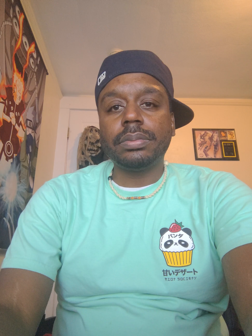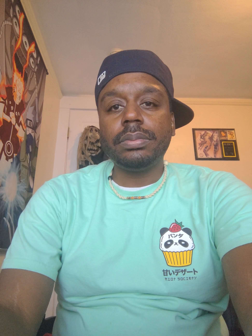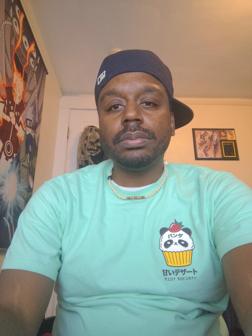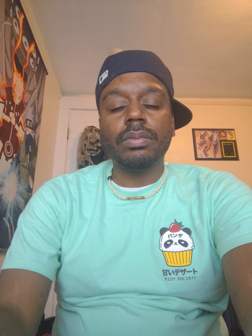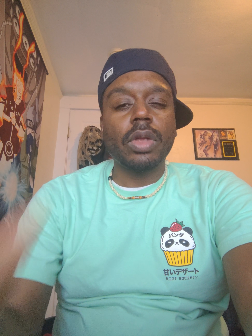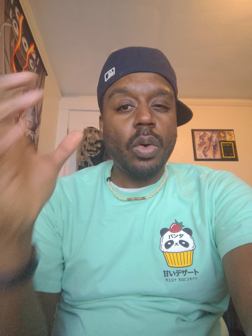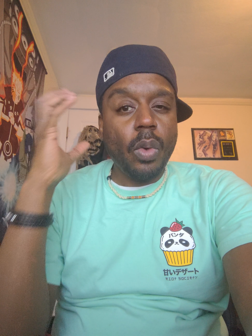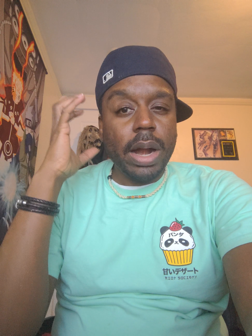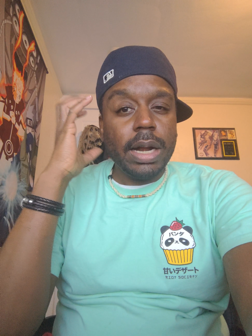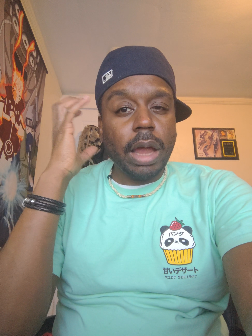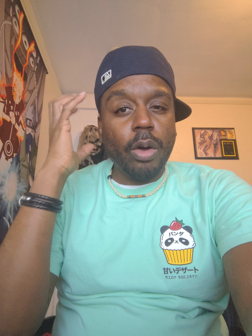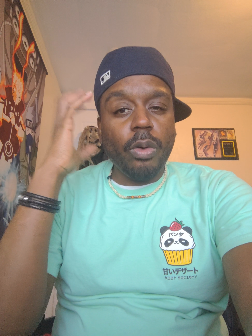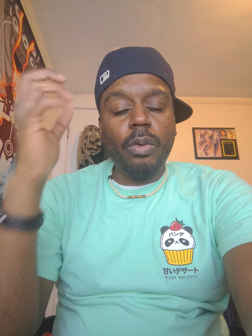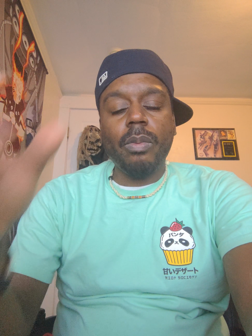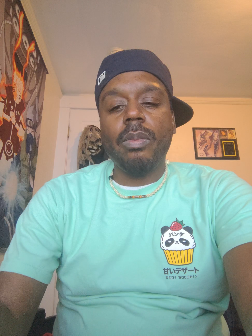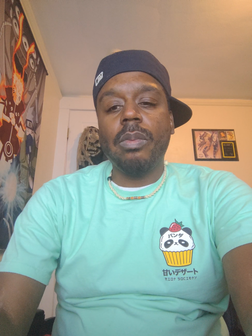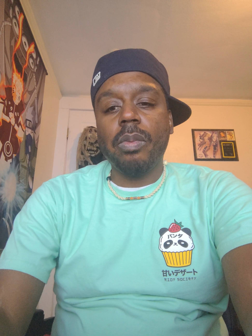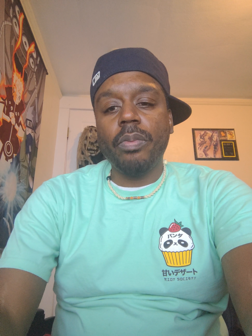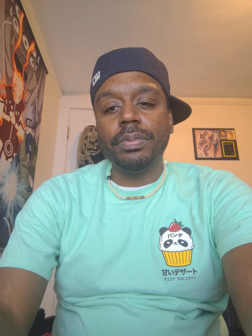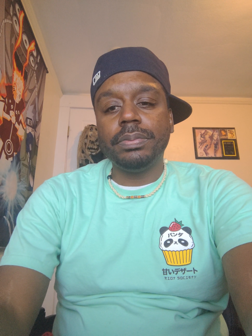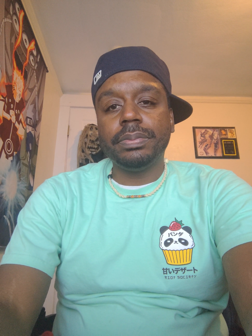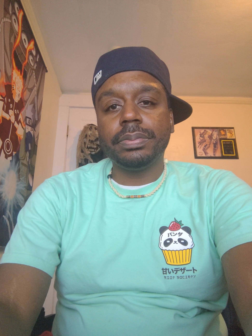radio